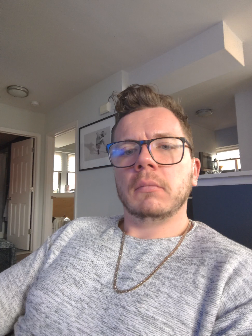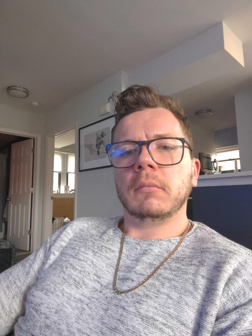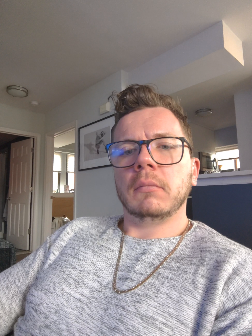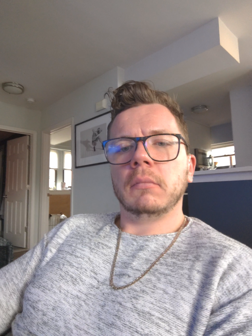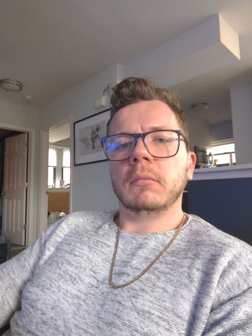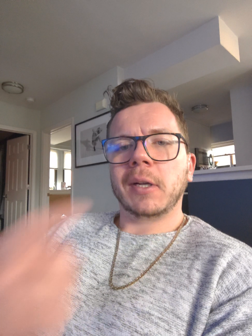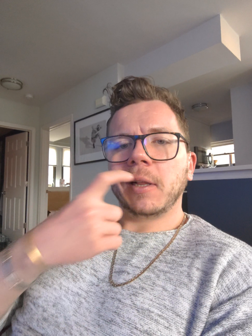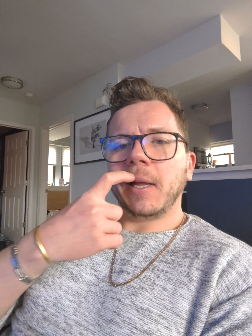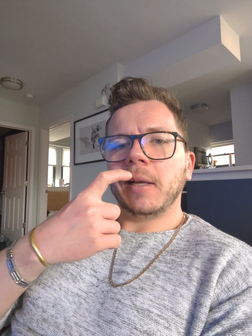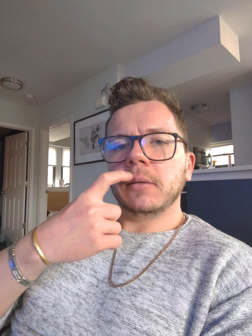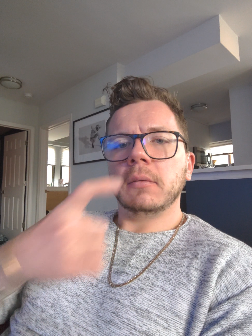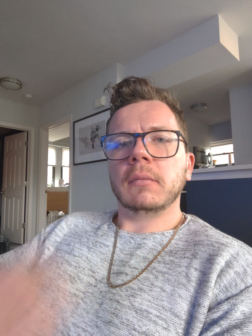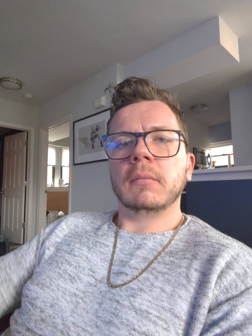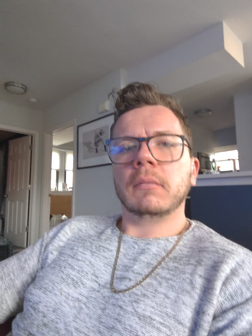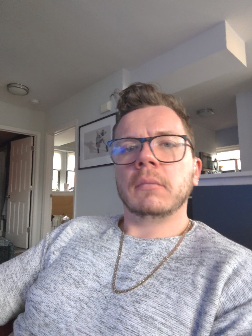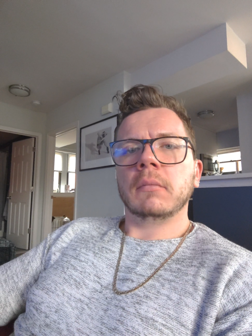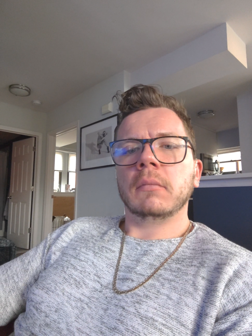window